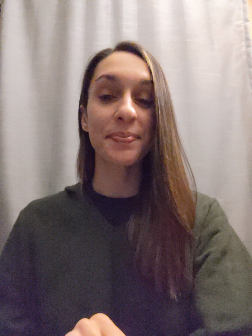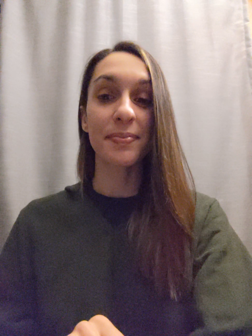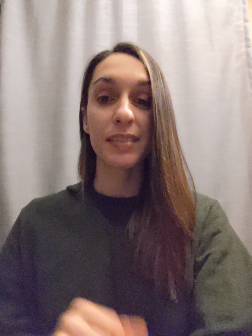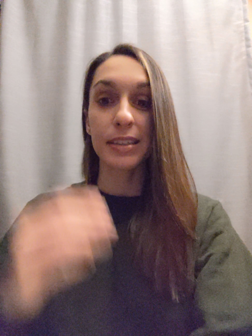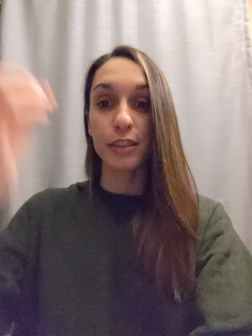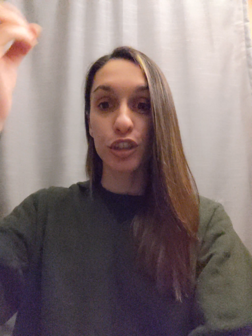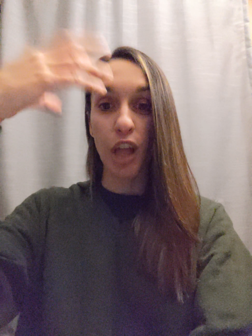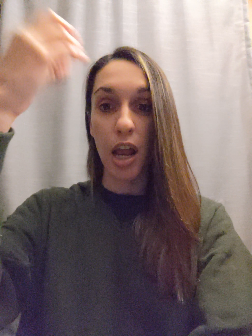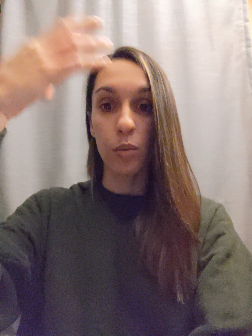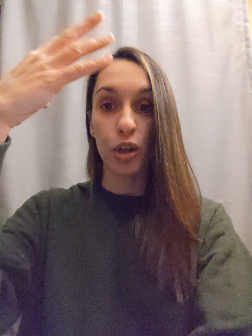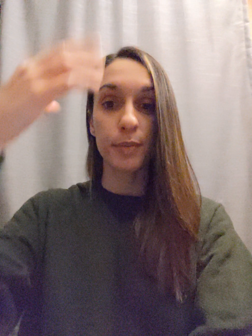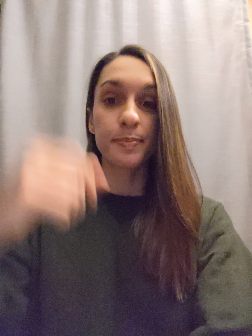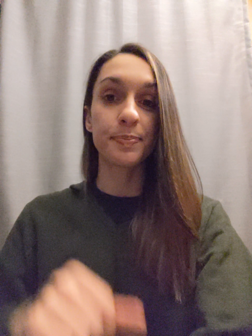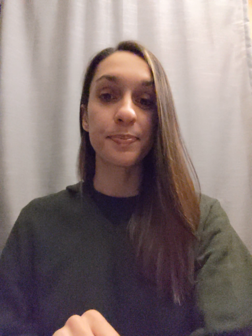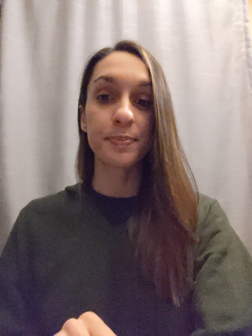shower